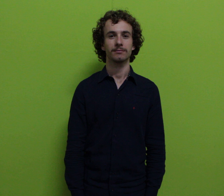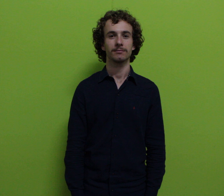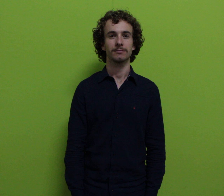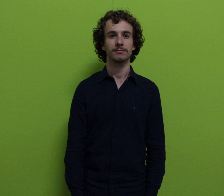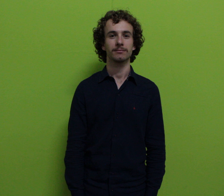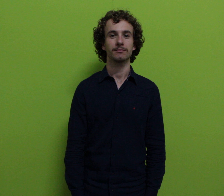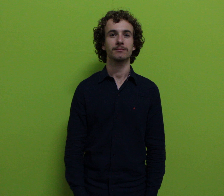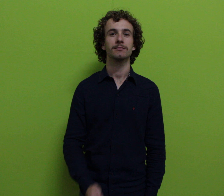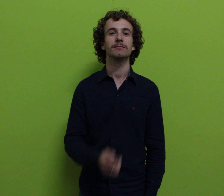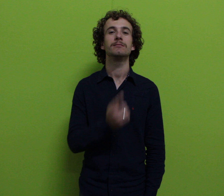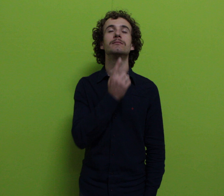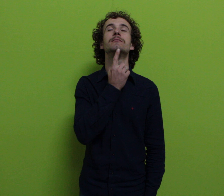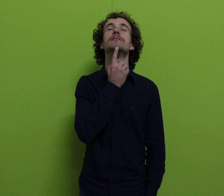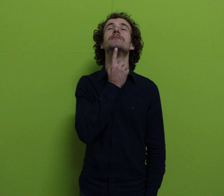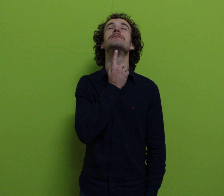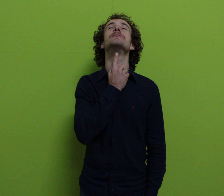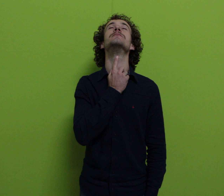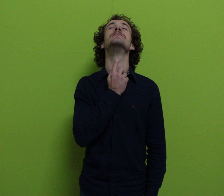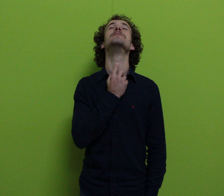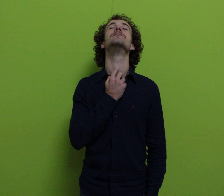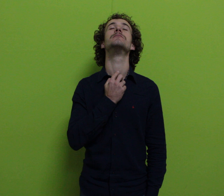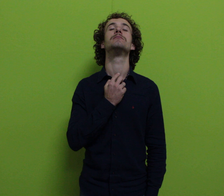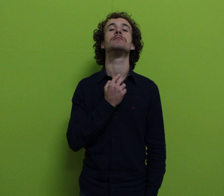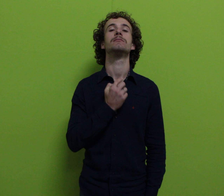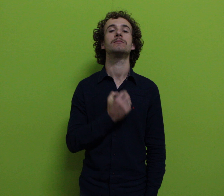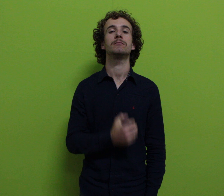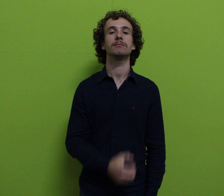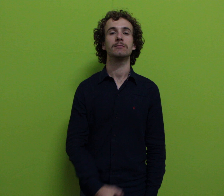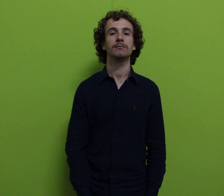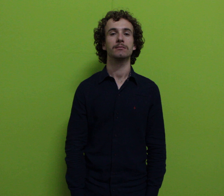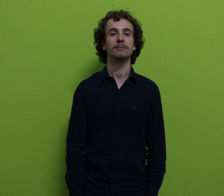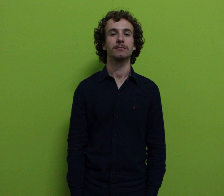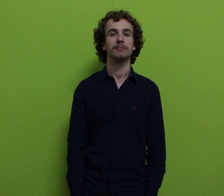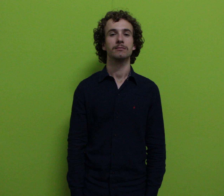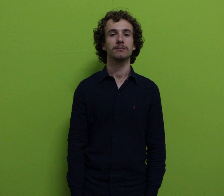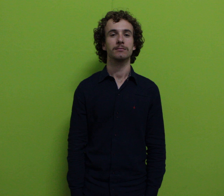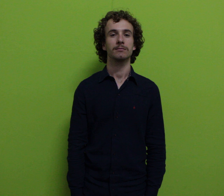vontade